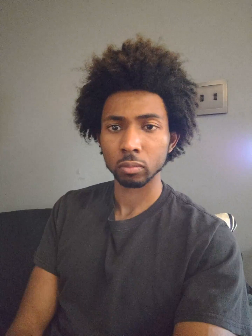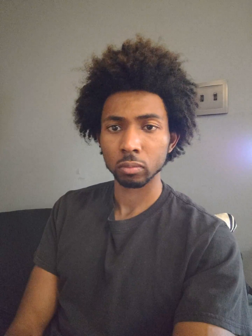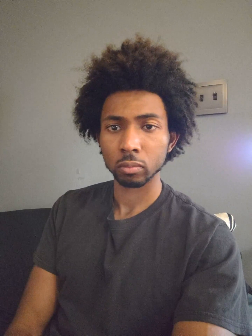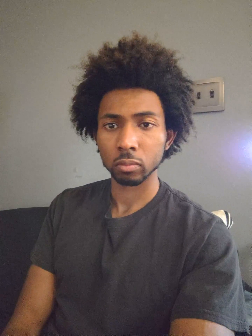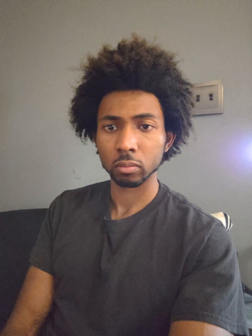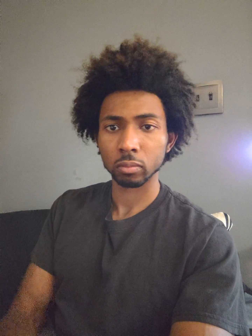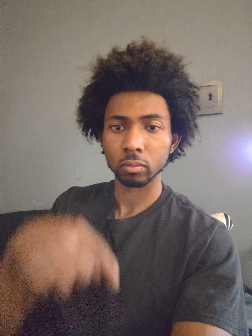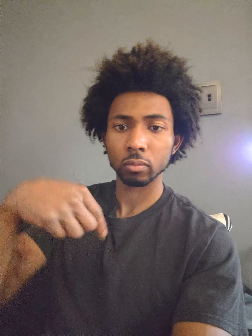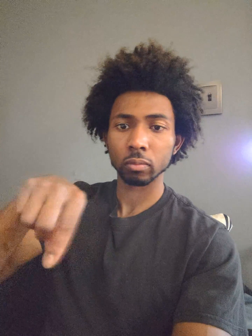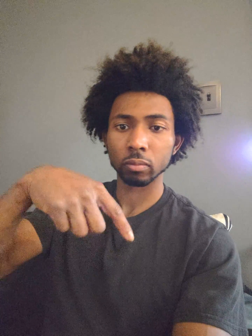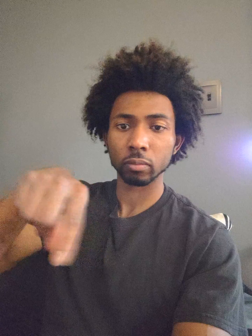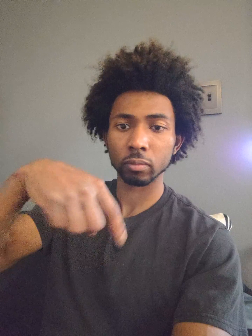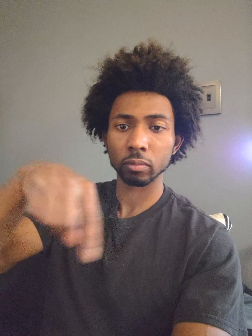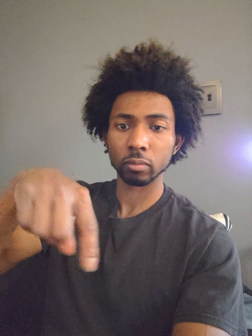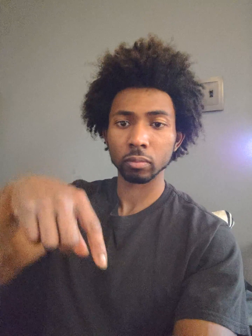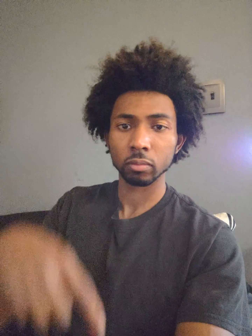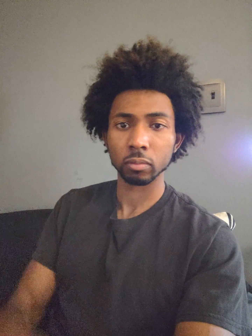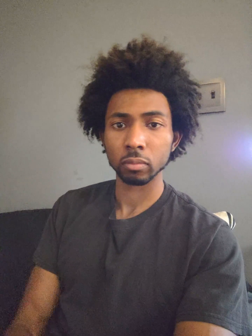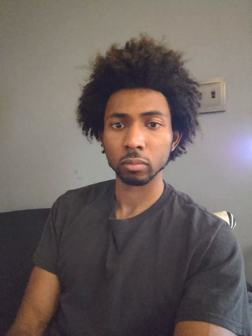flip-flop